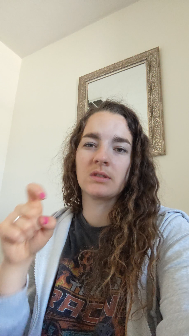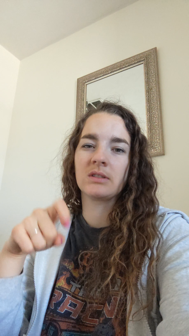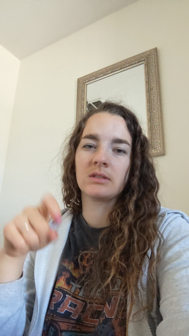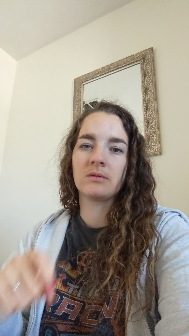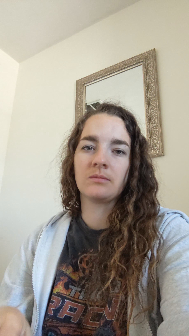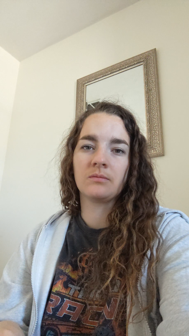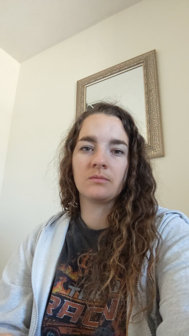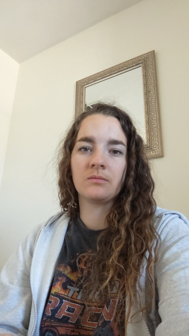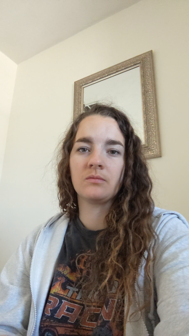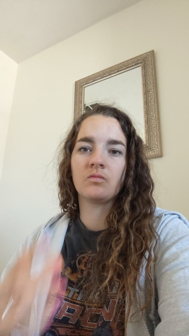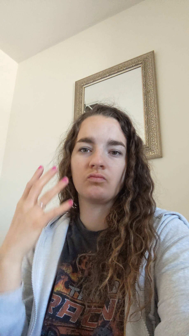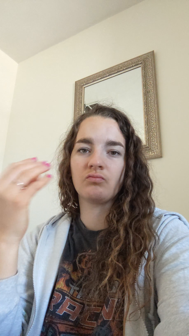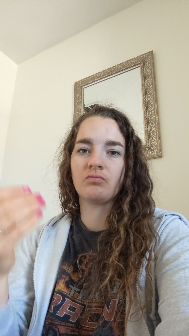got to